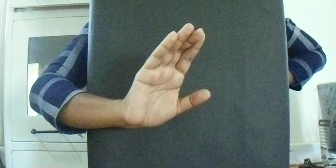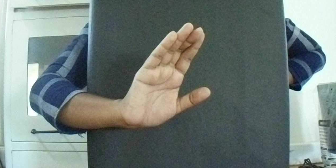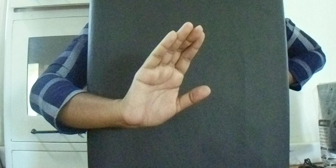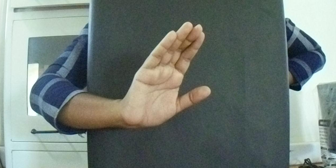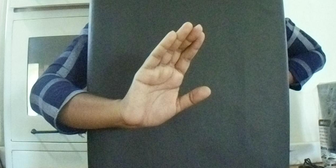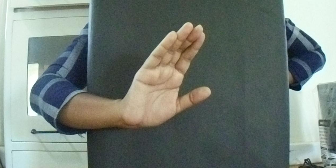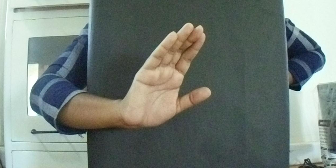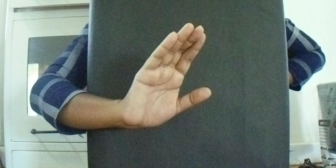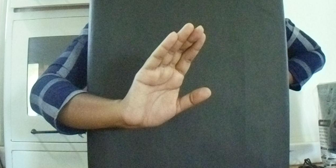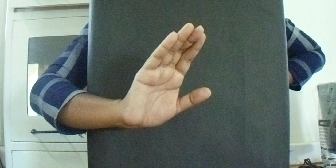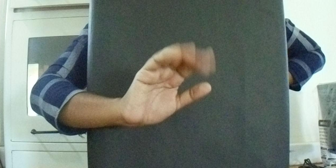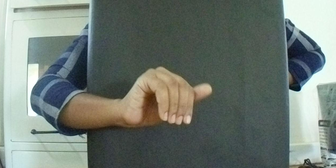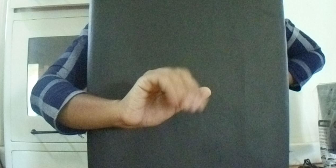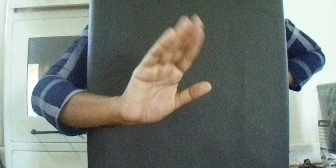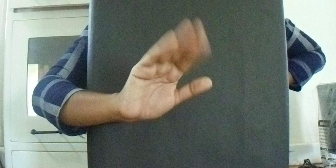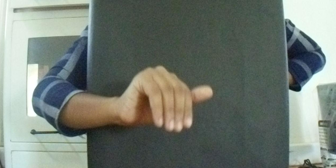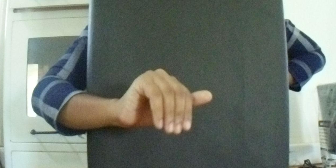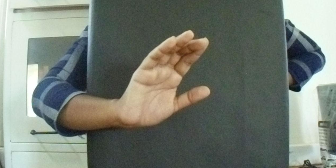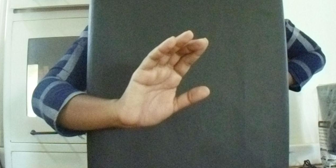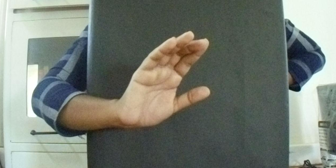call